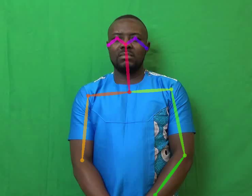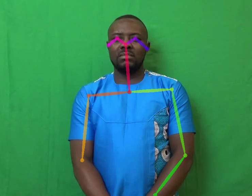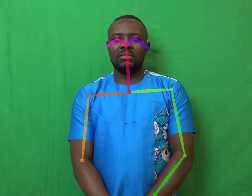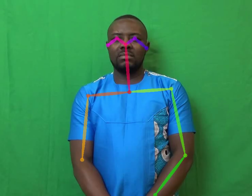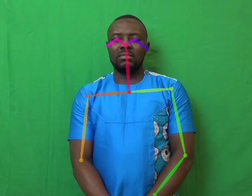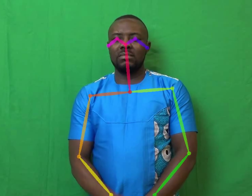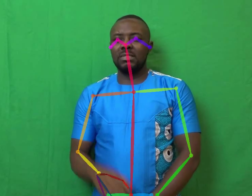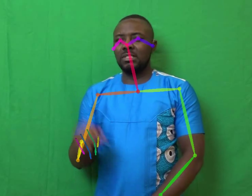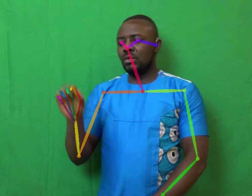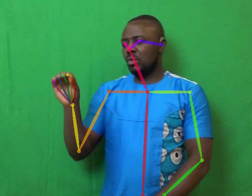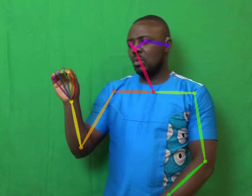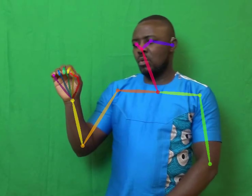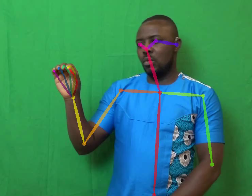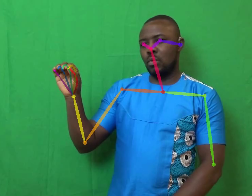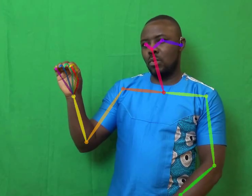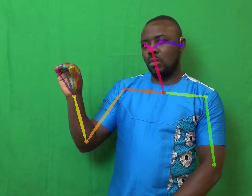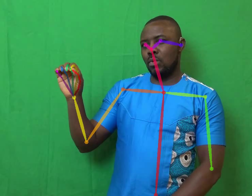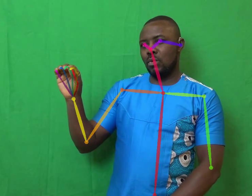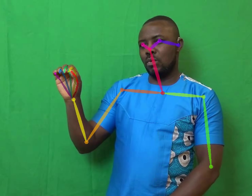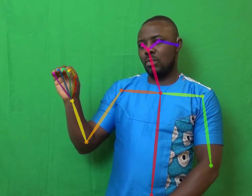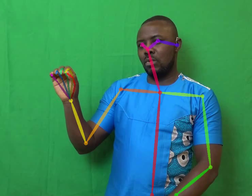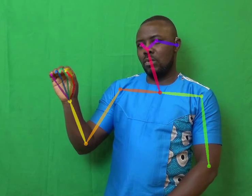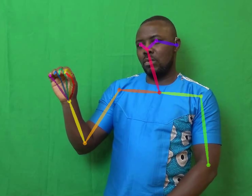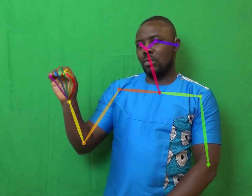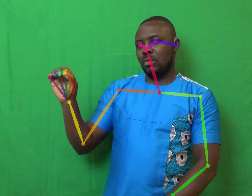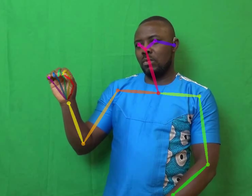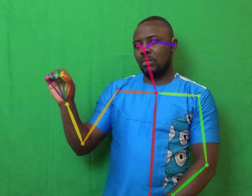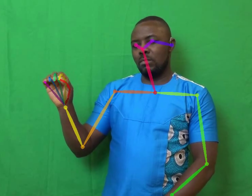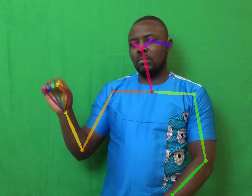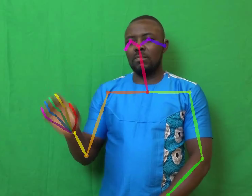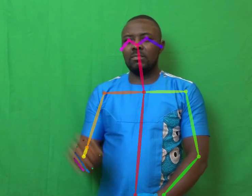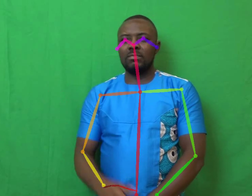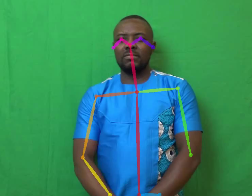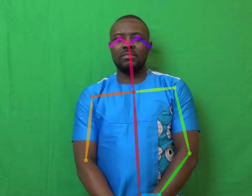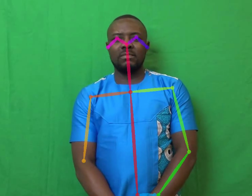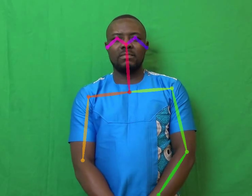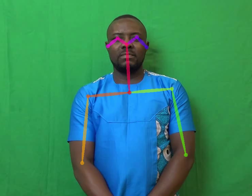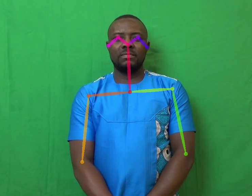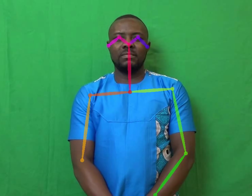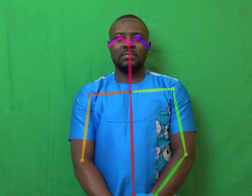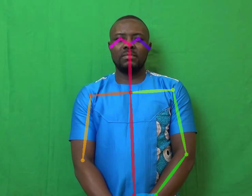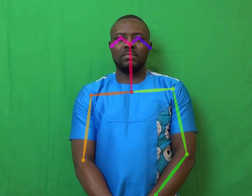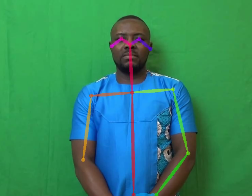anus